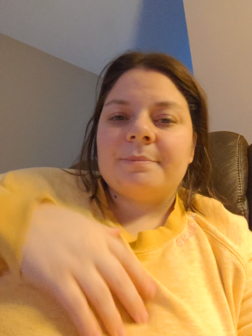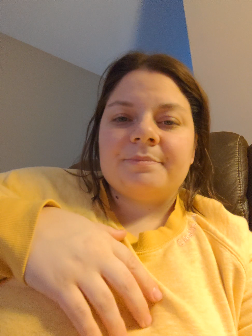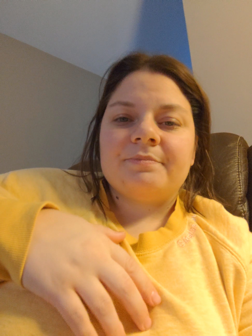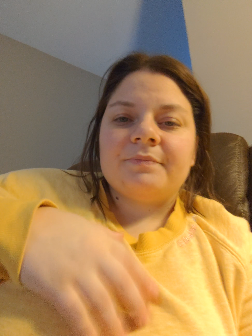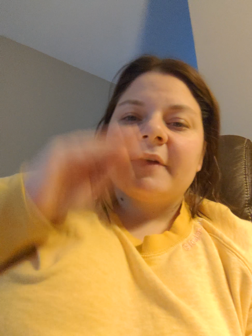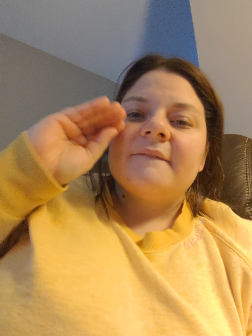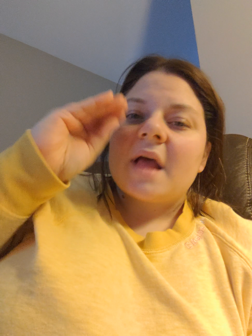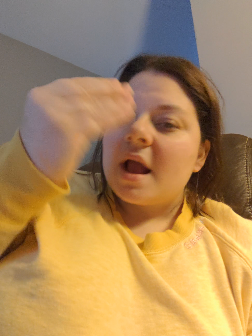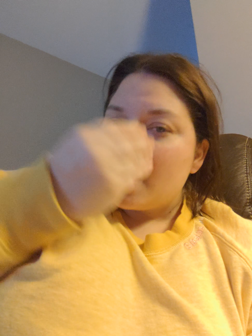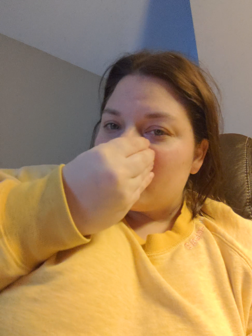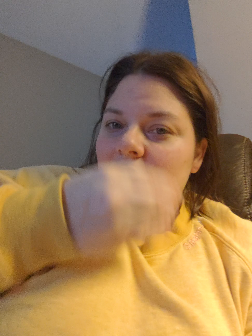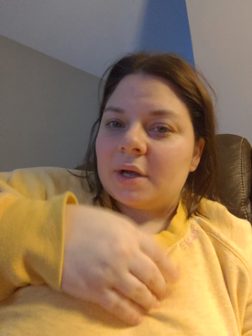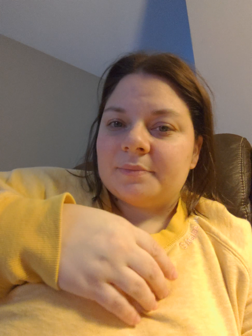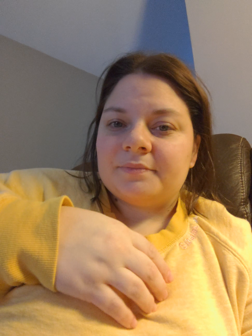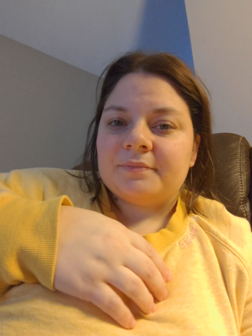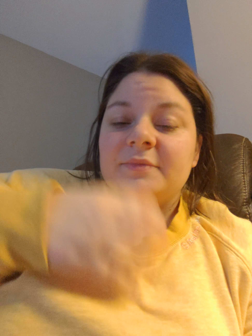flower